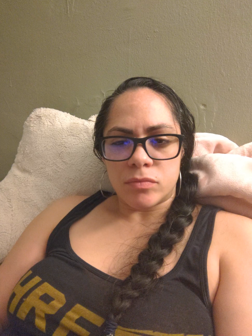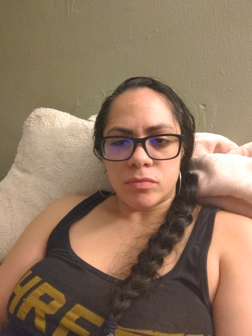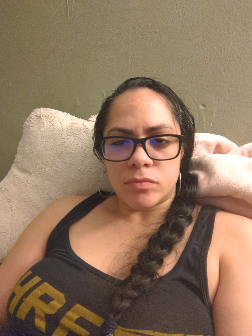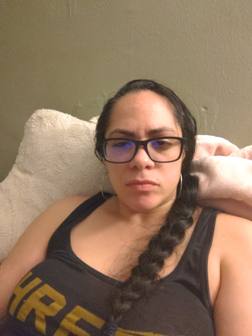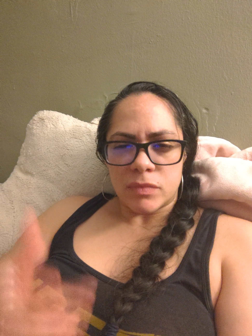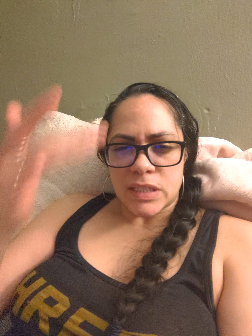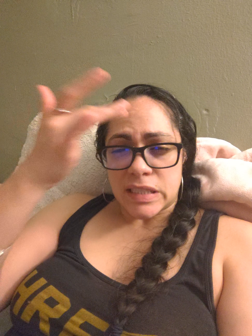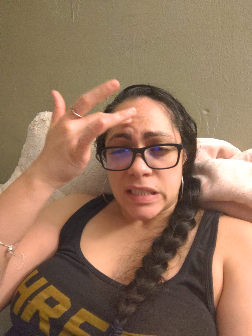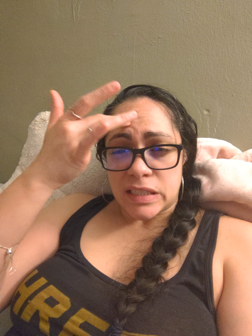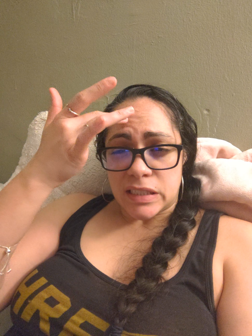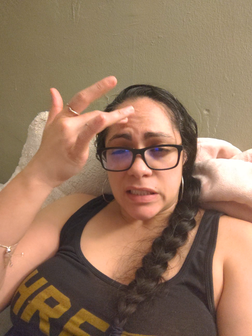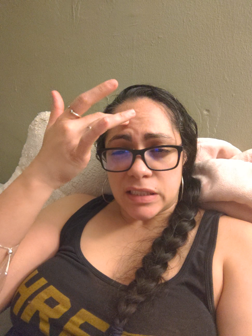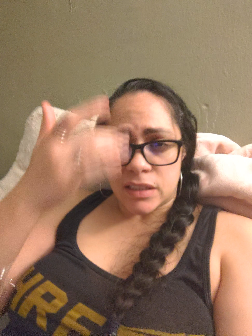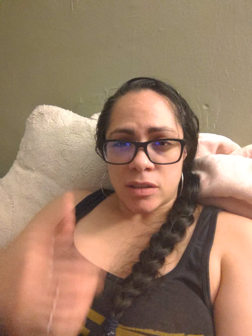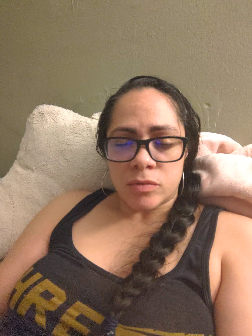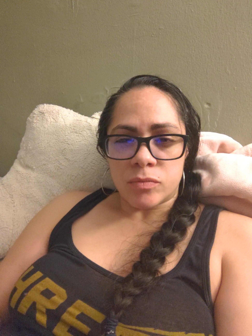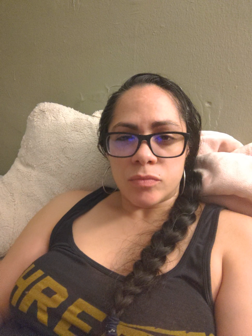sick